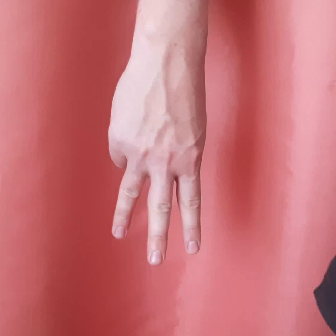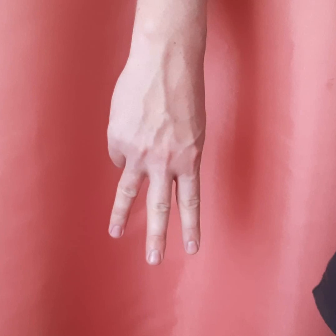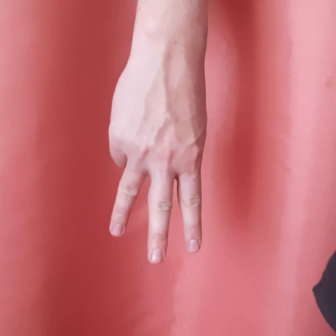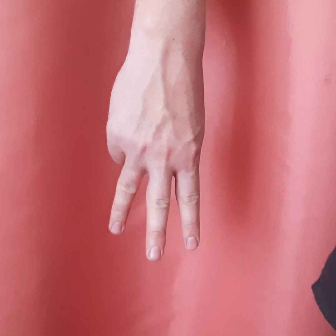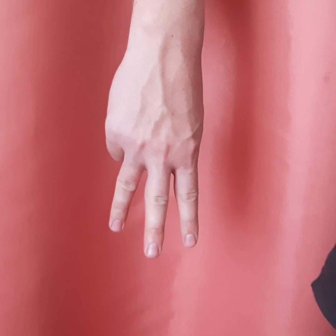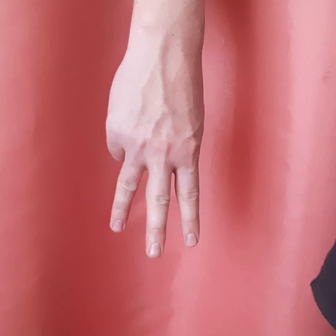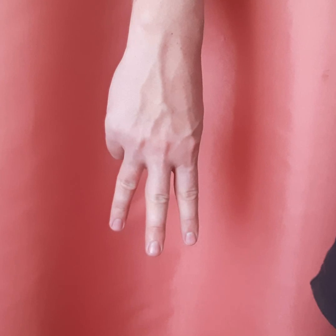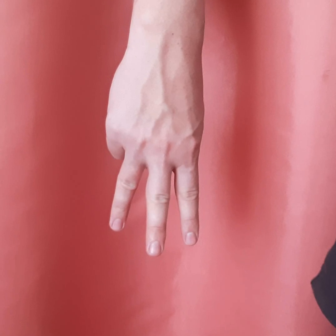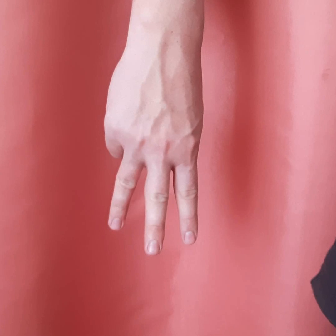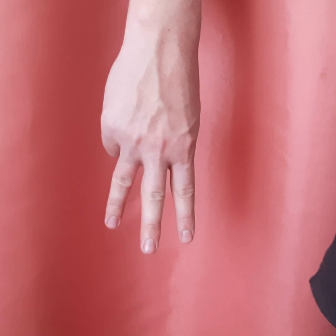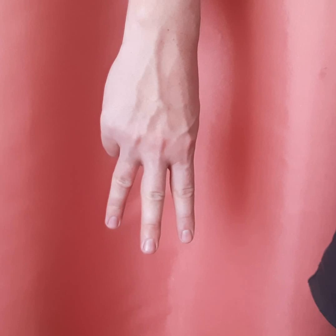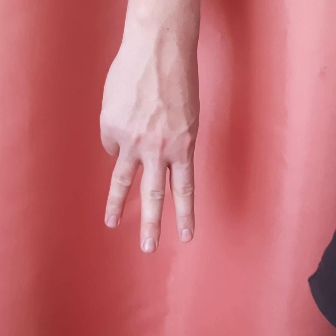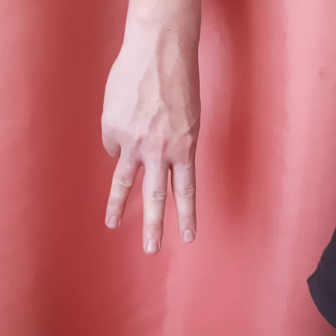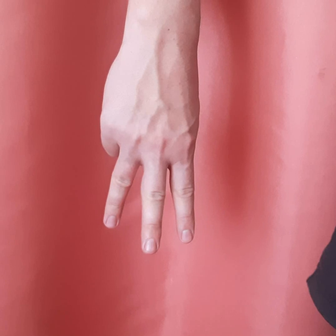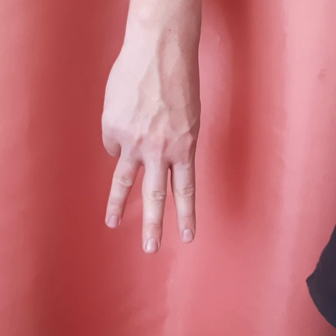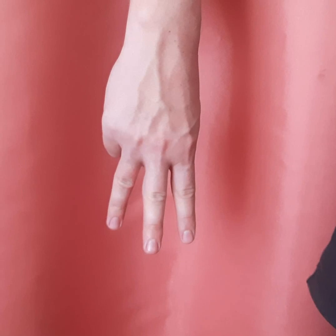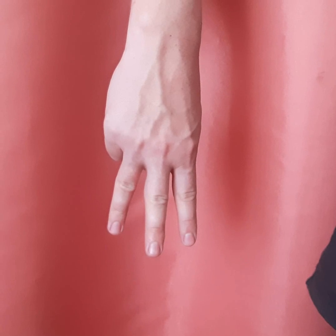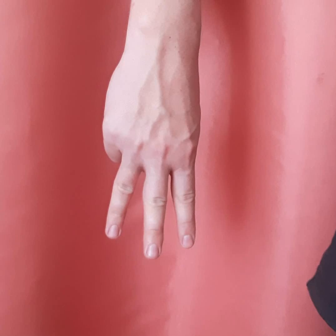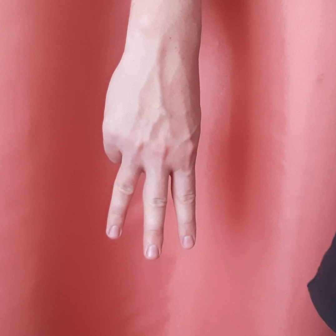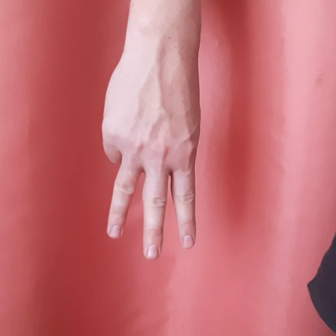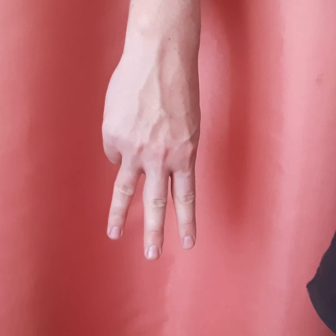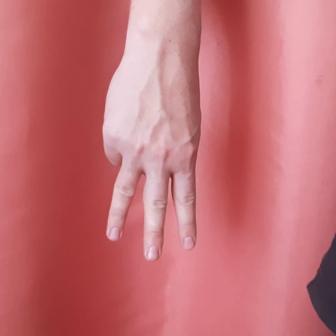М